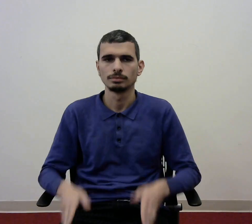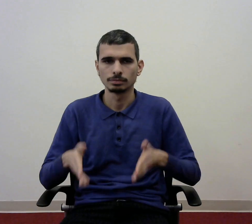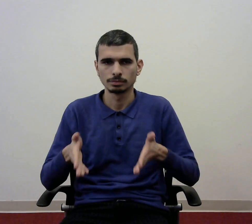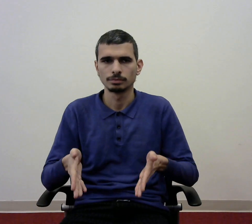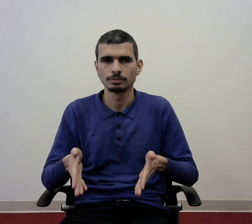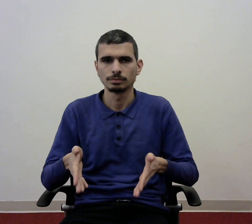burda